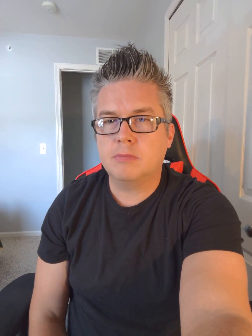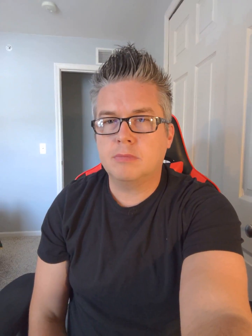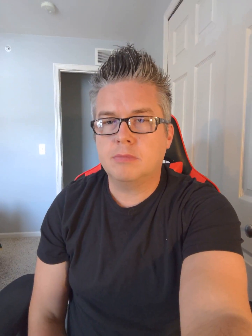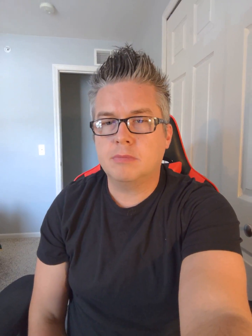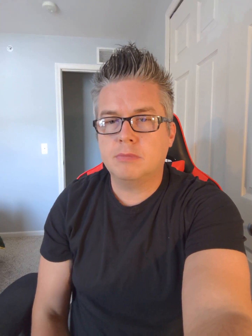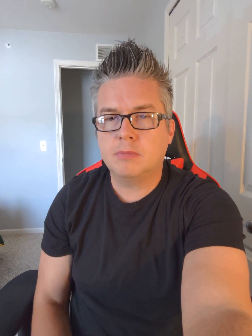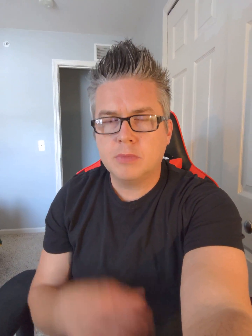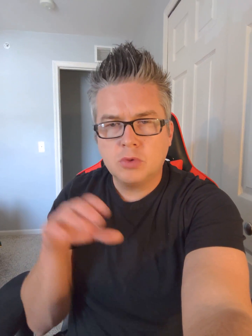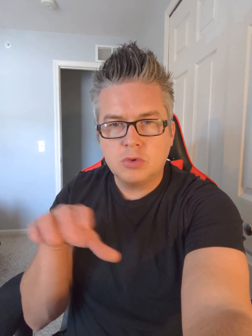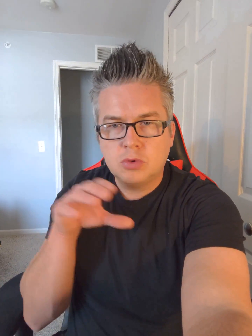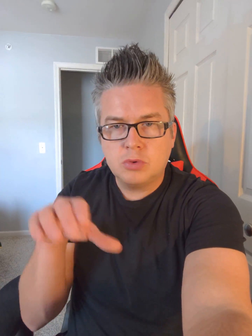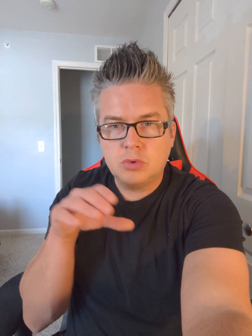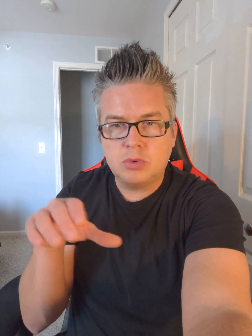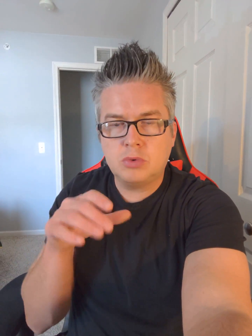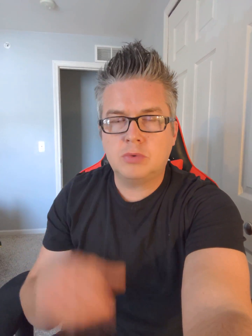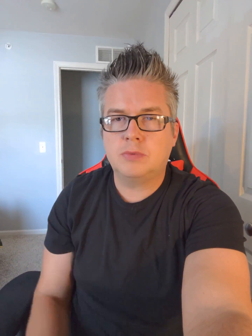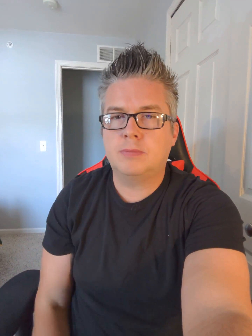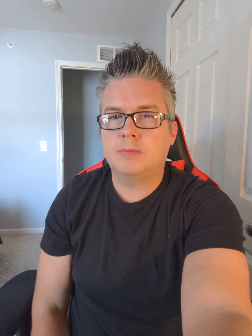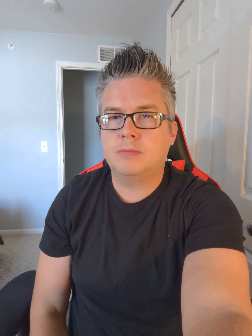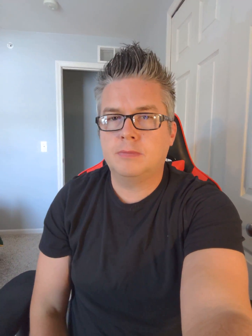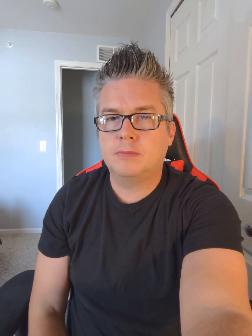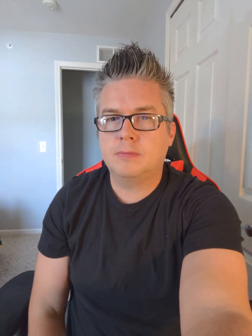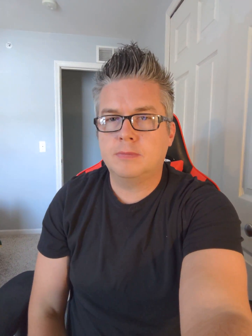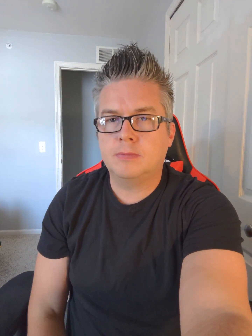does